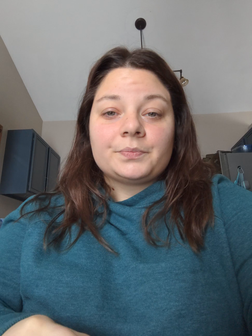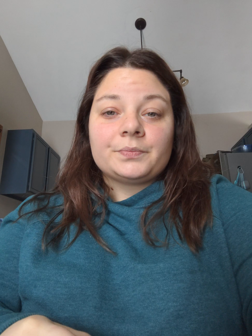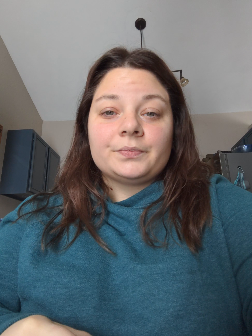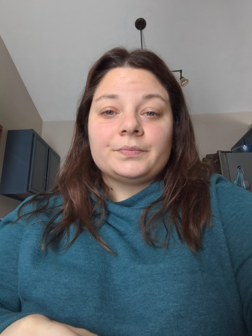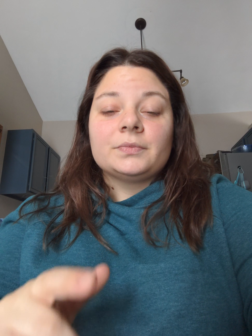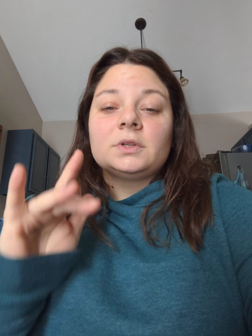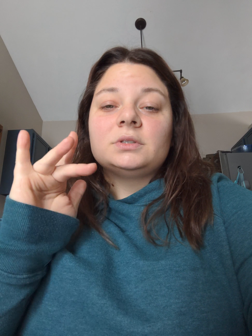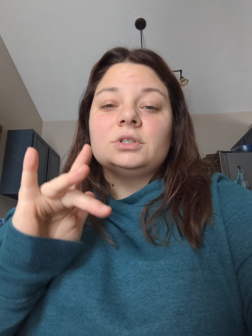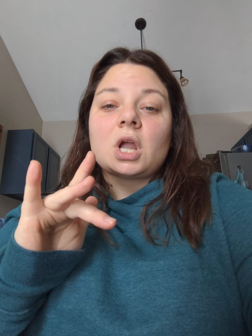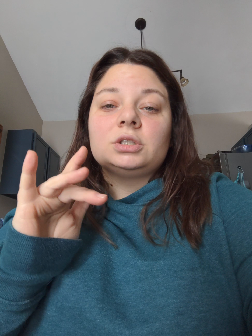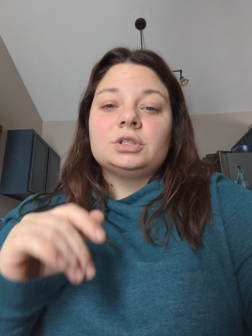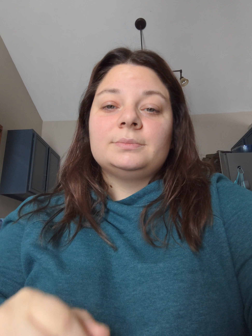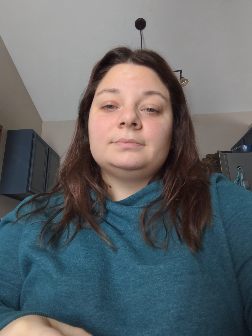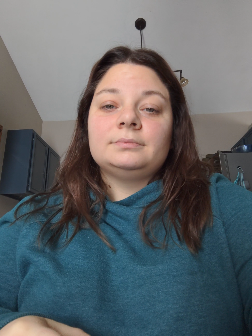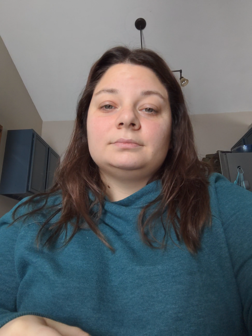touch